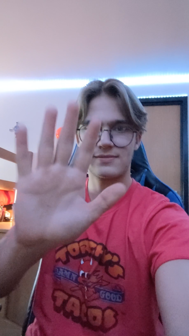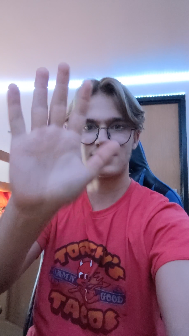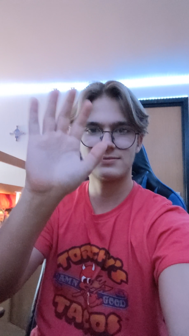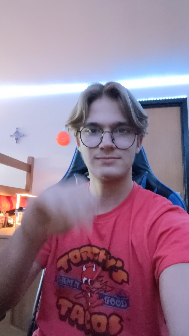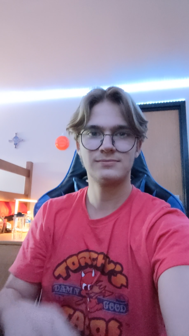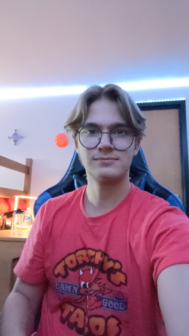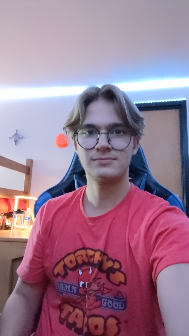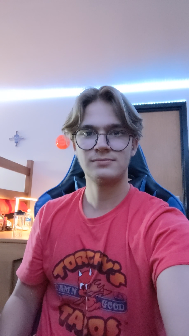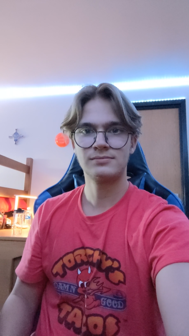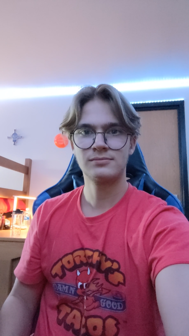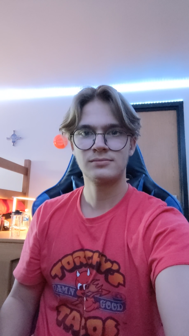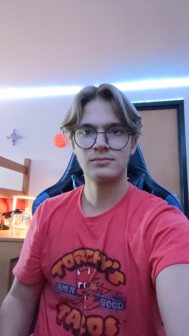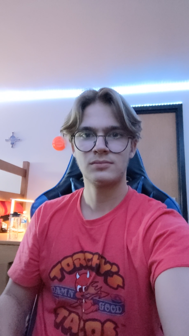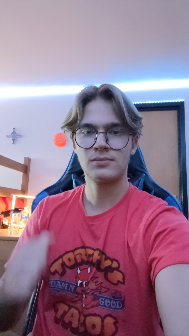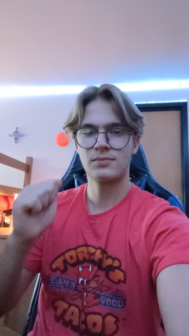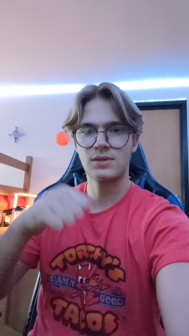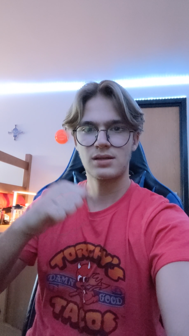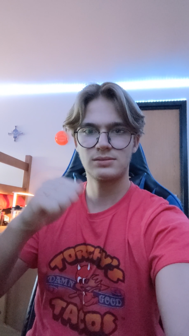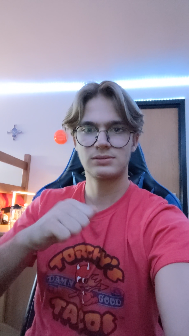rock